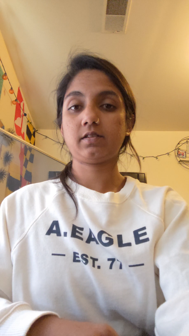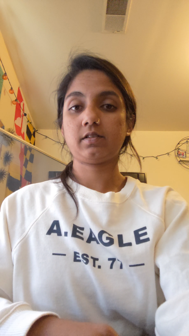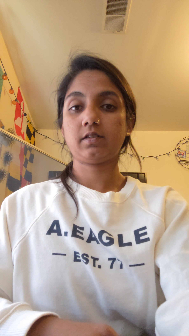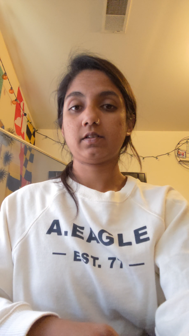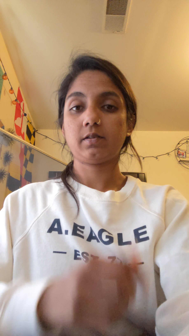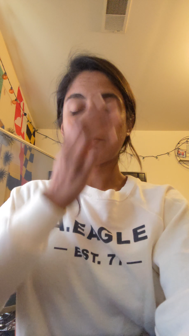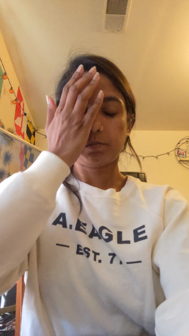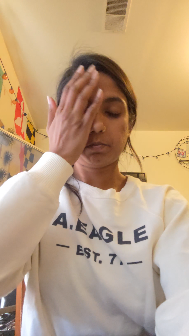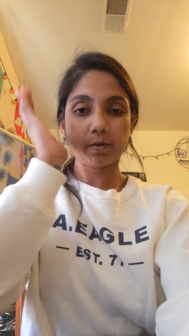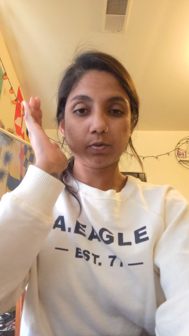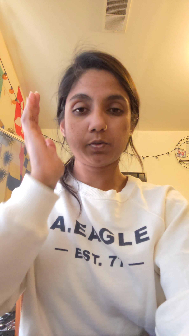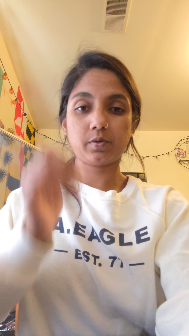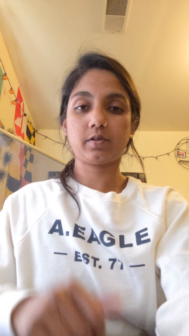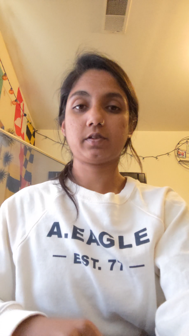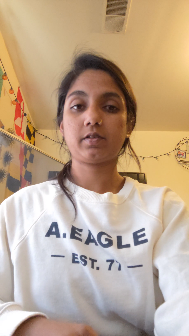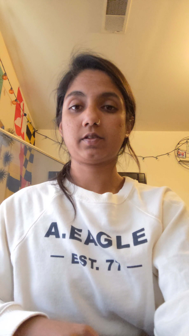peekaboo